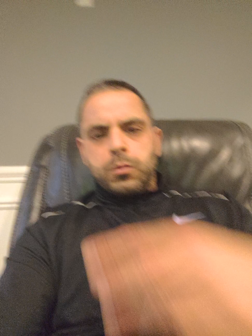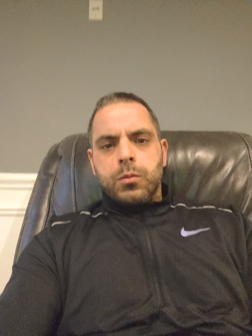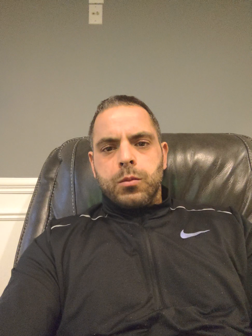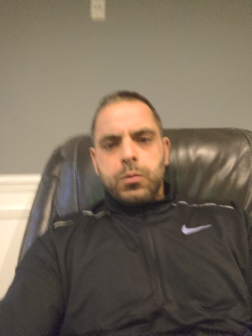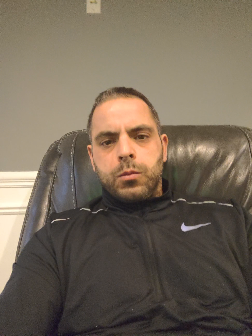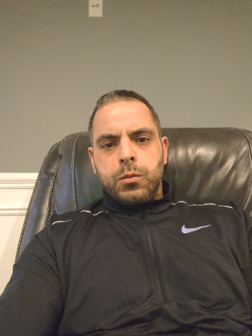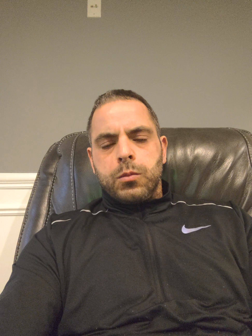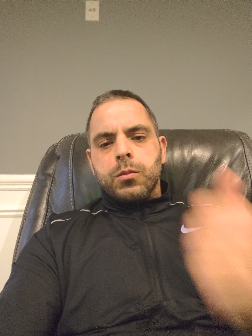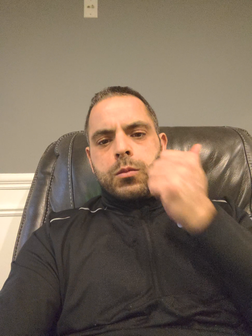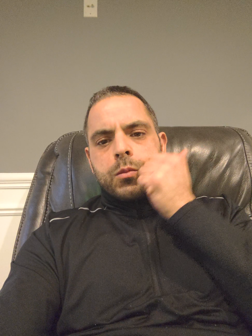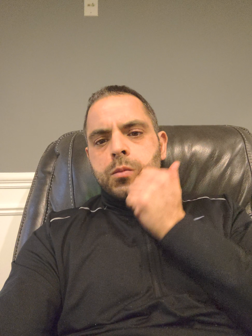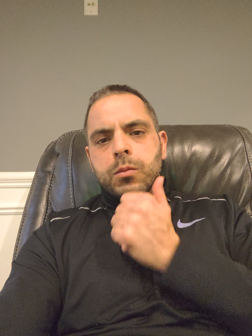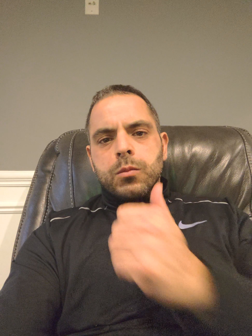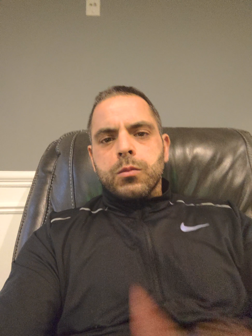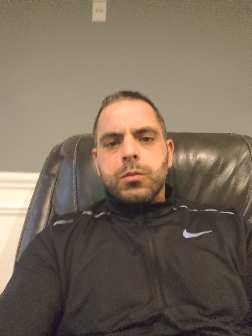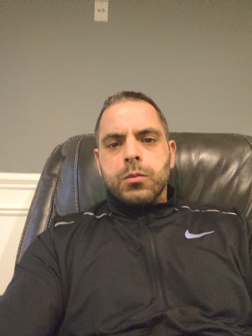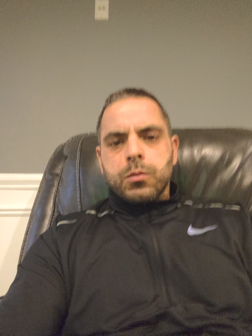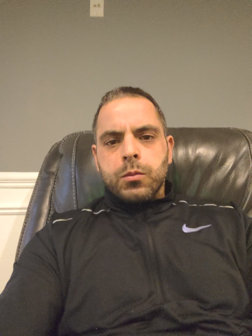every